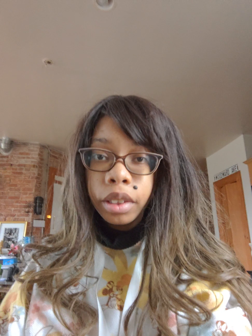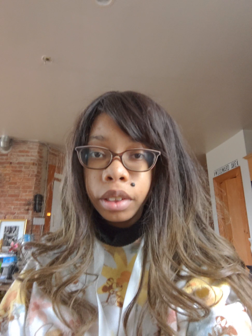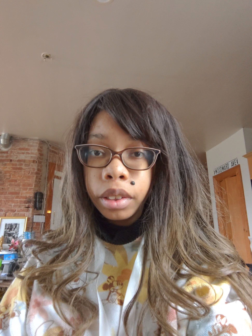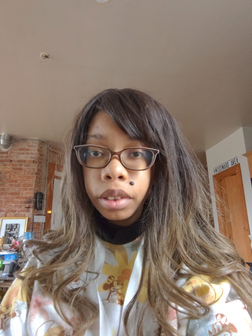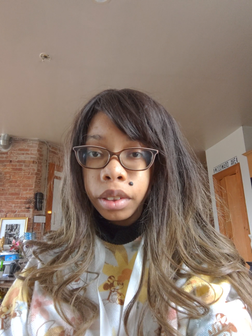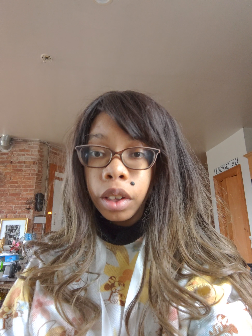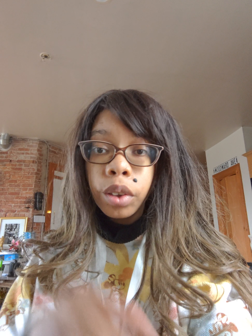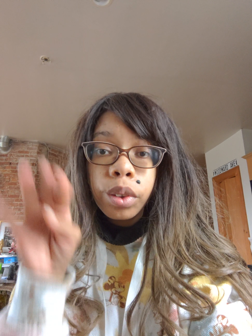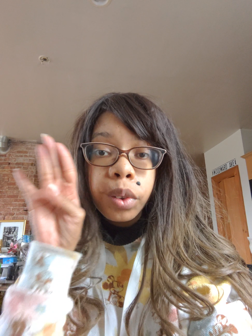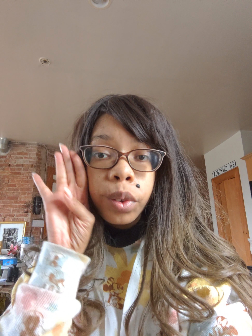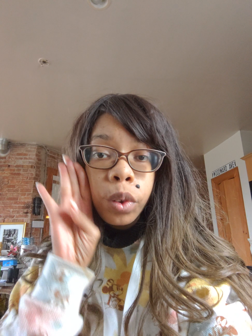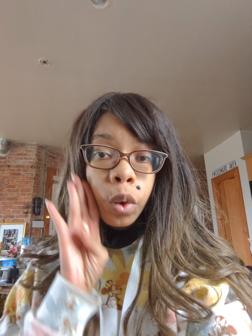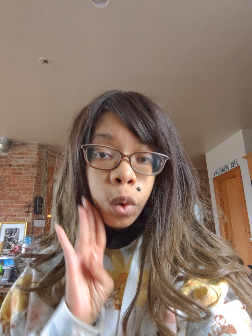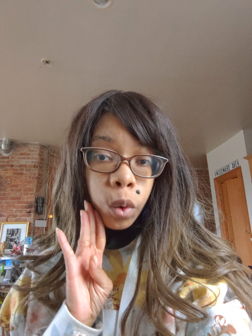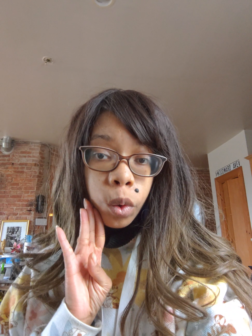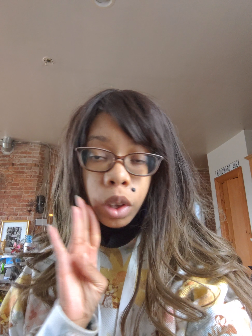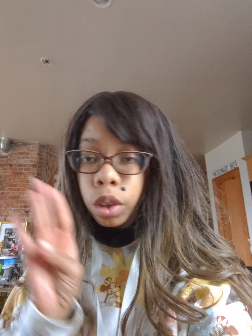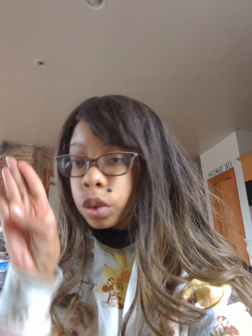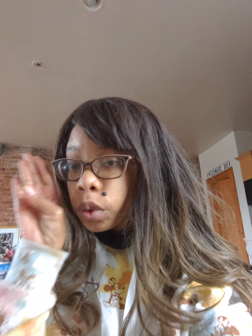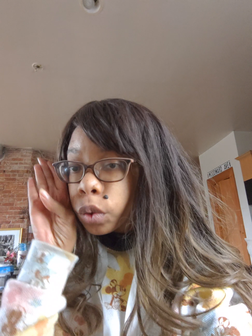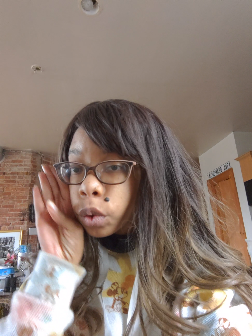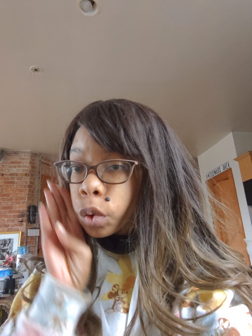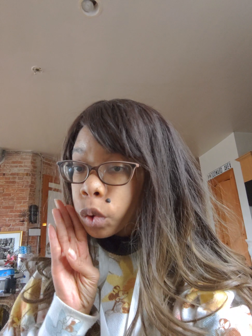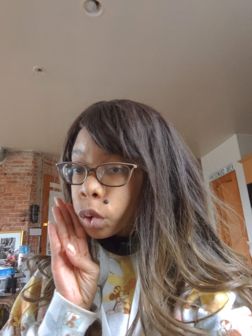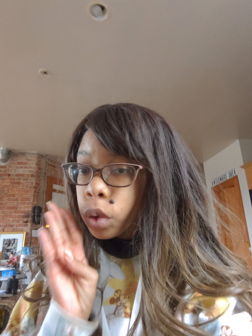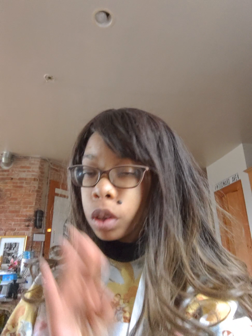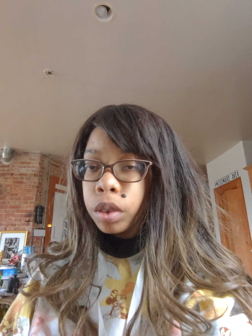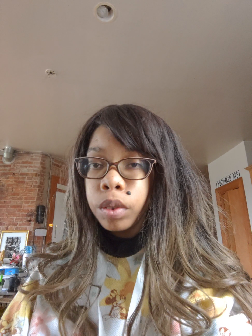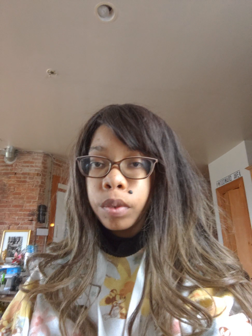brown